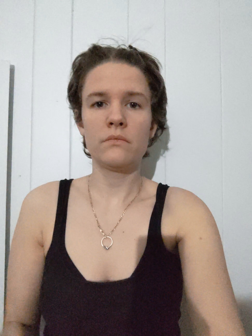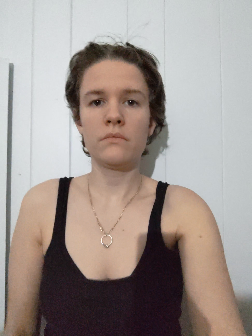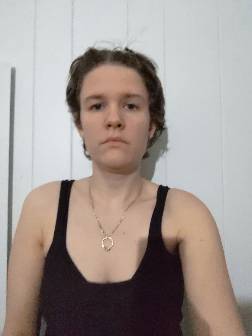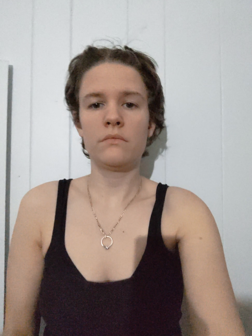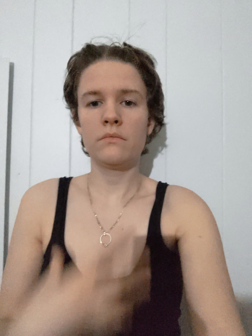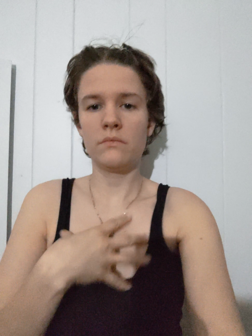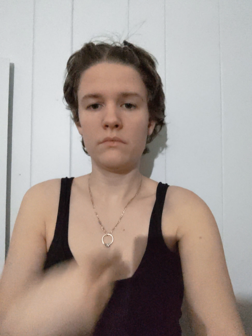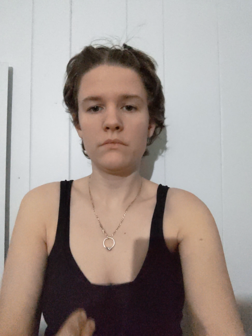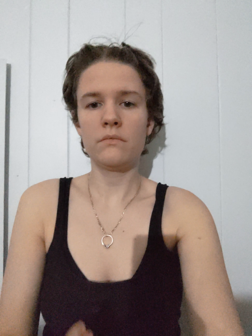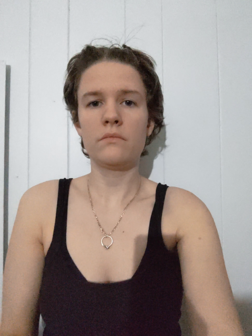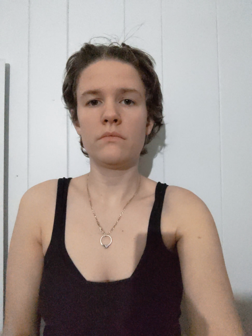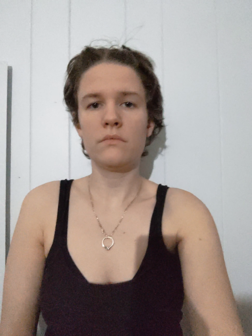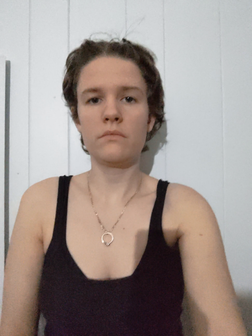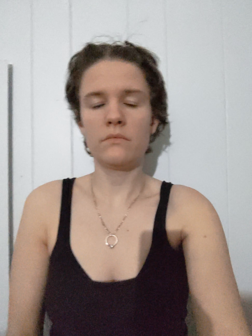white